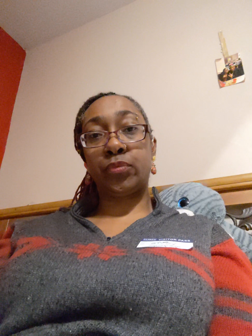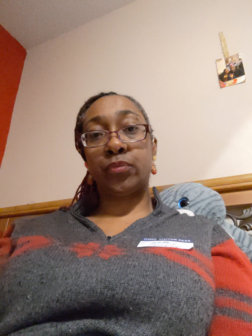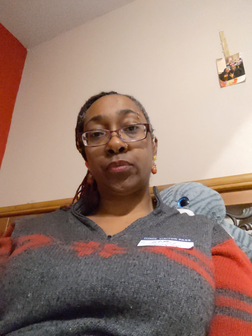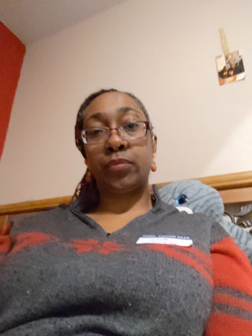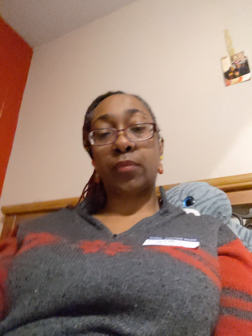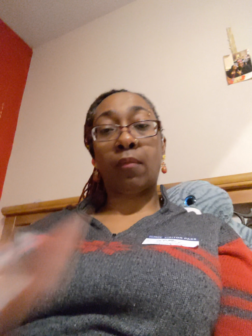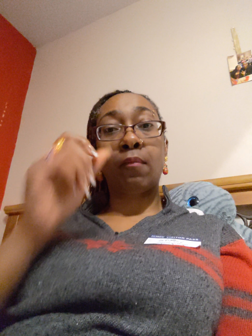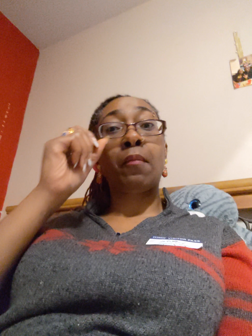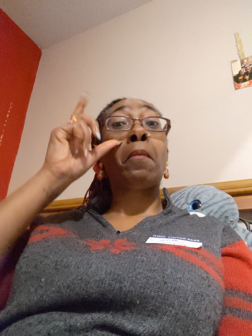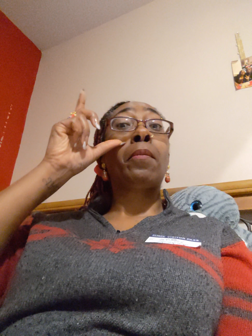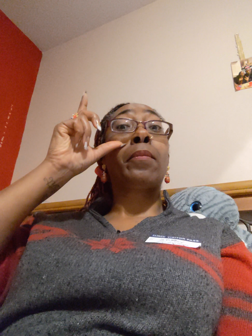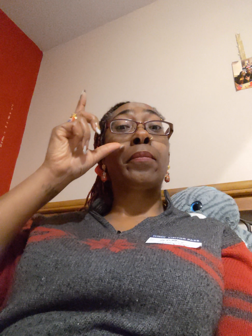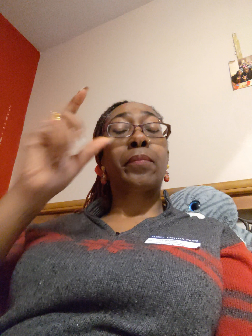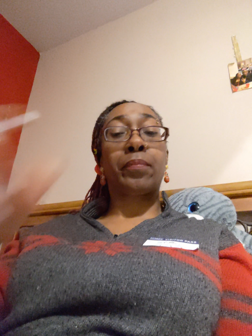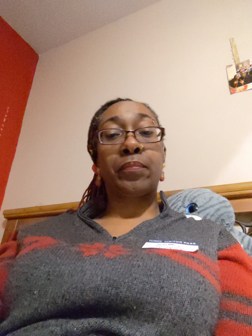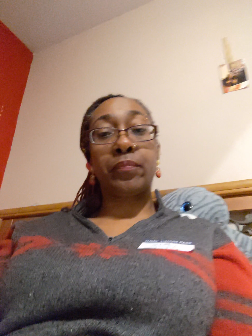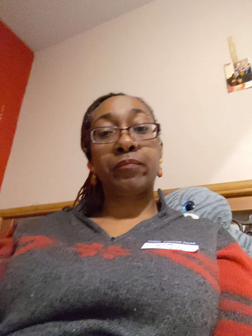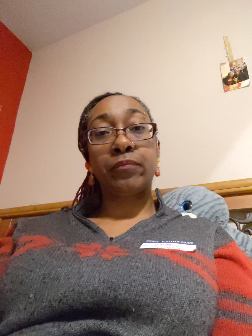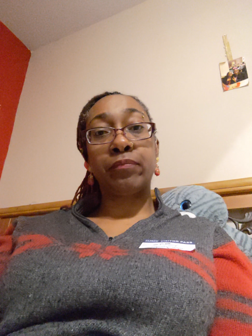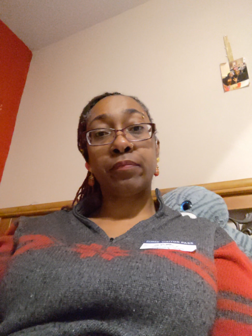awake